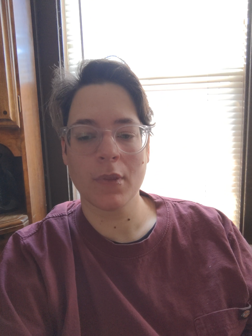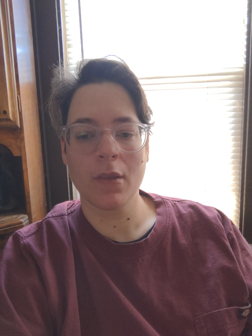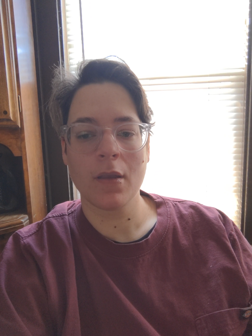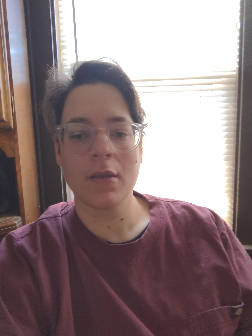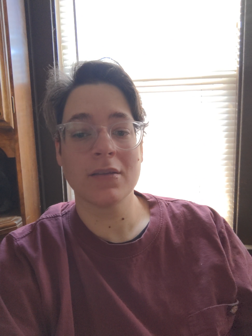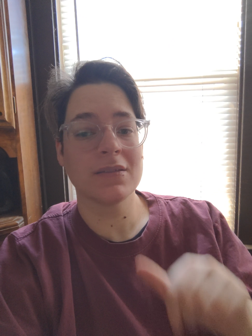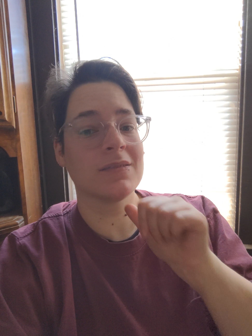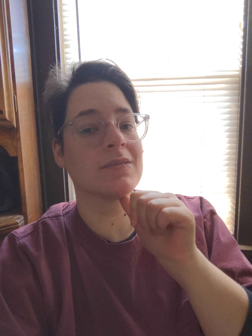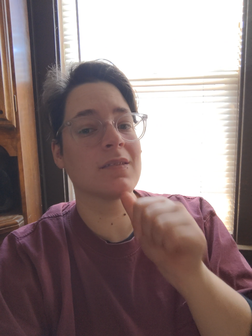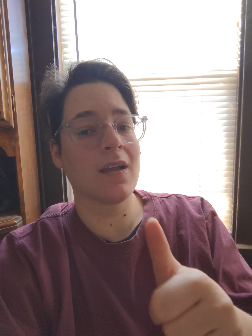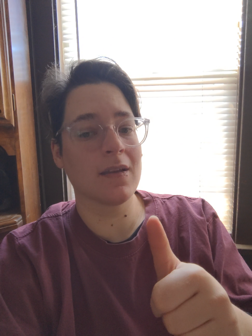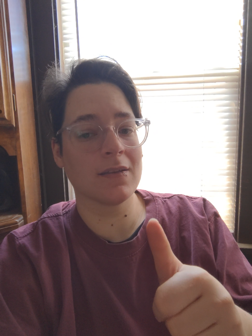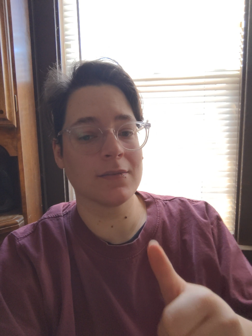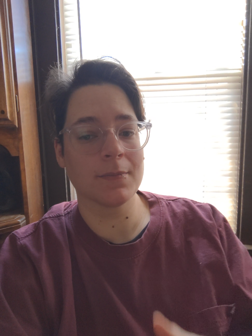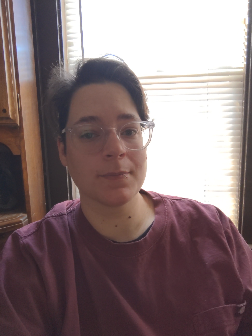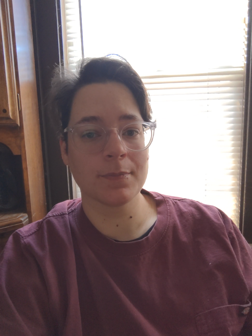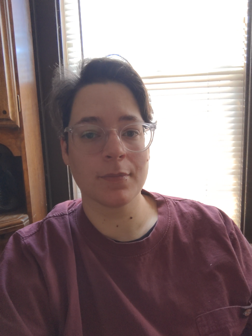not